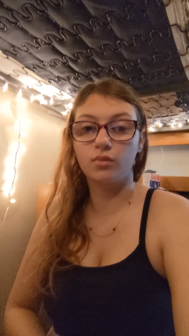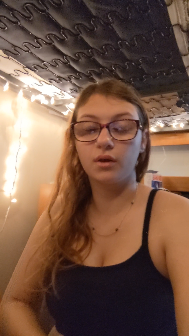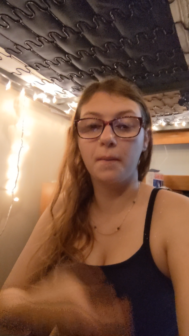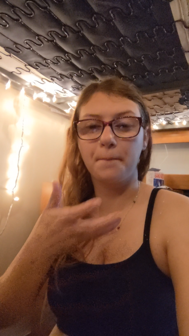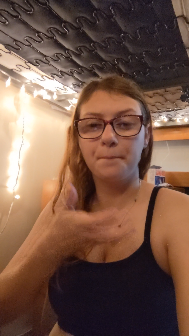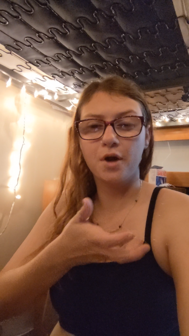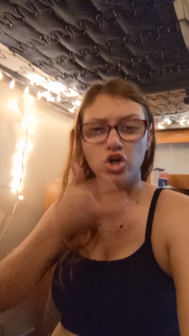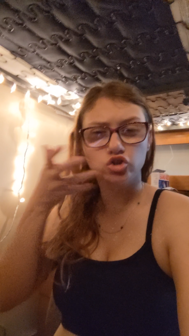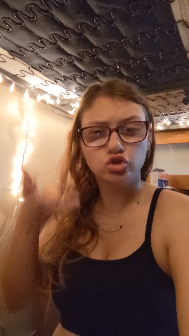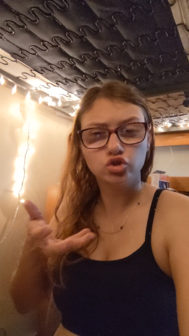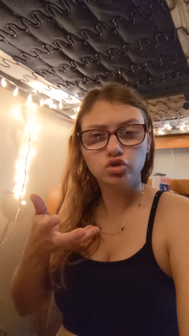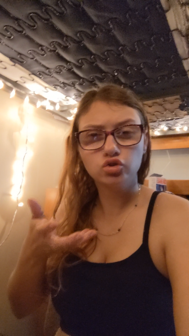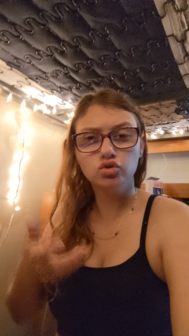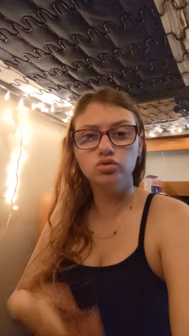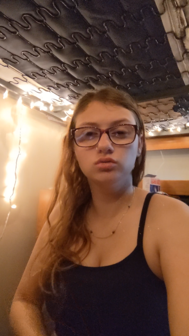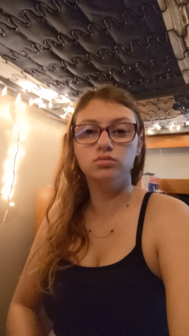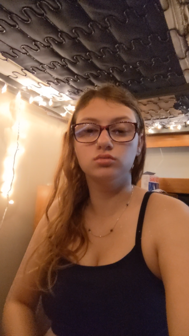much